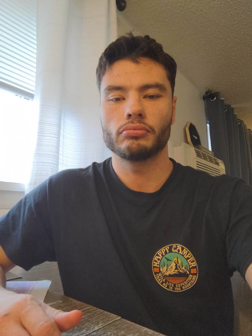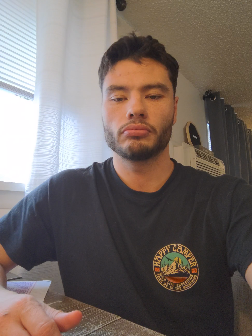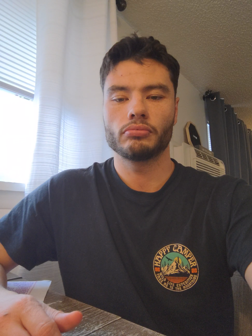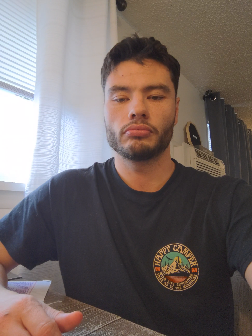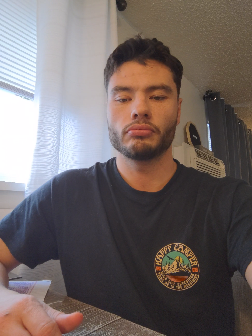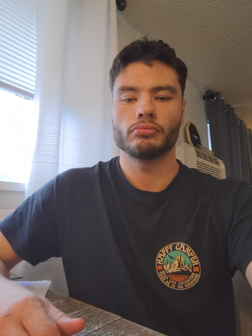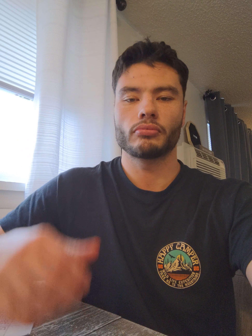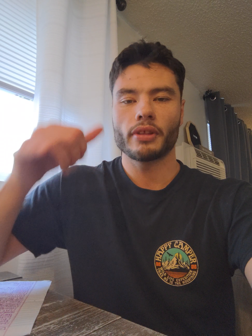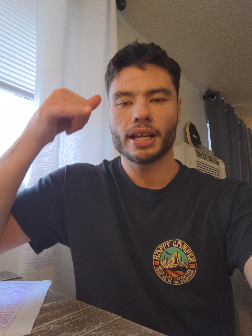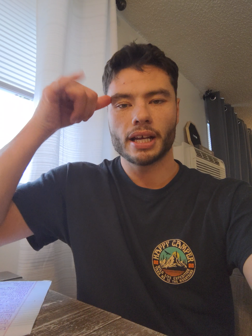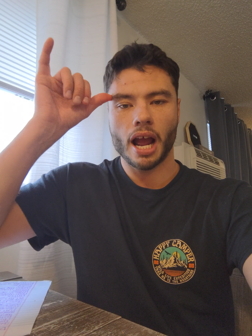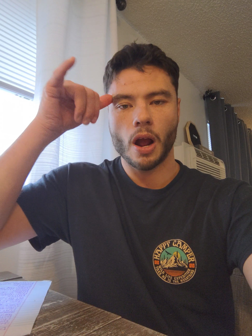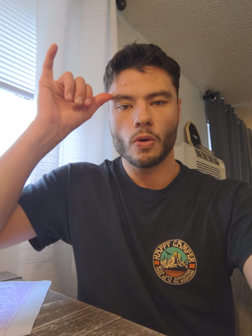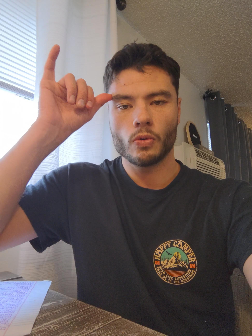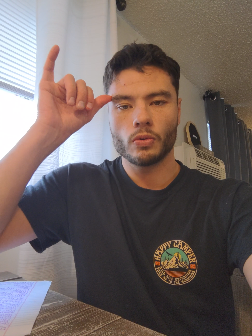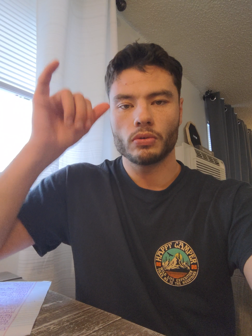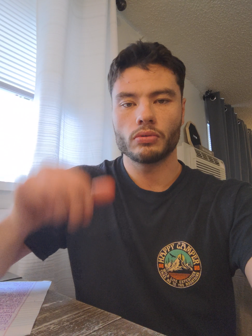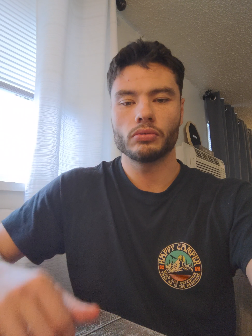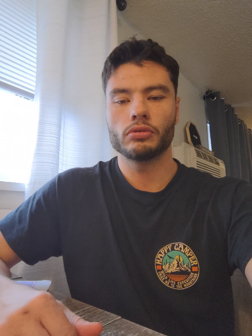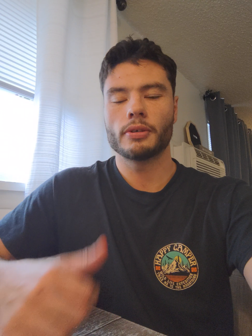cow